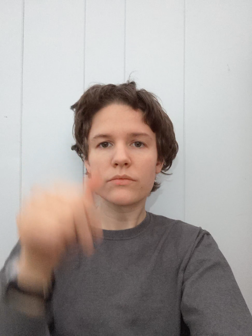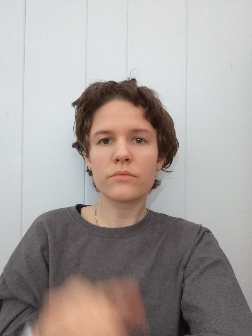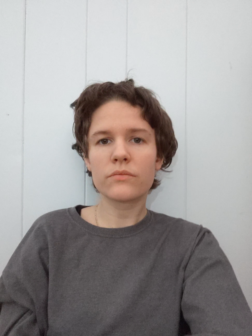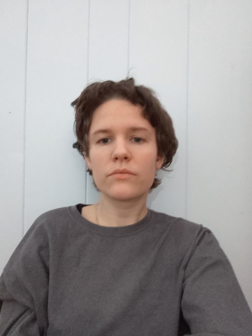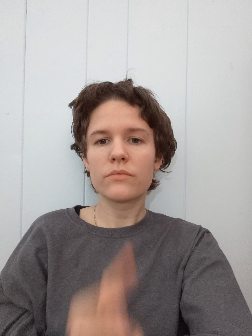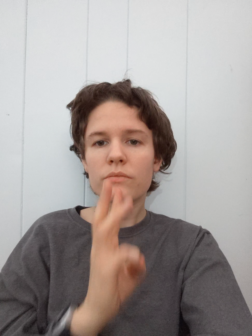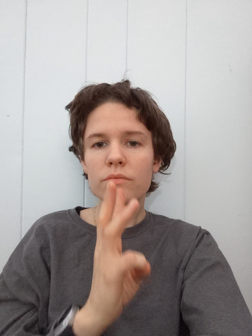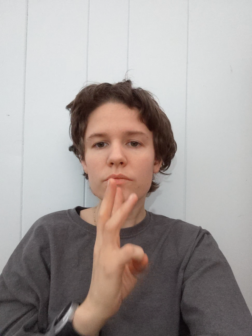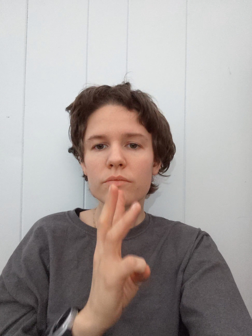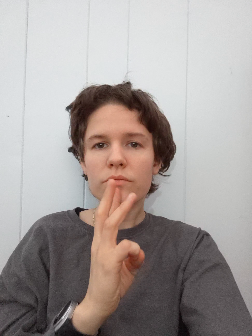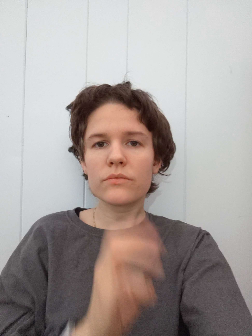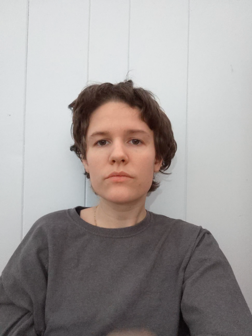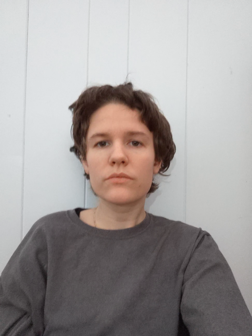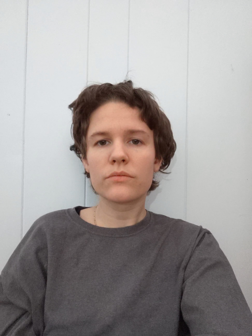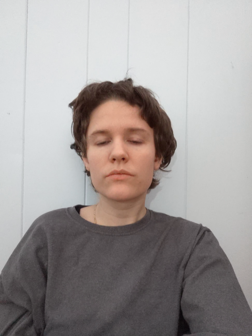water